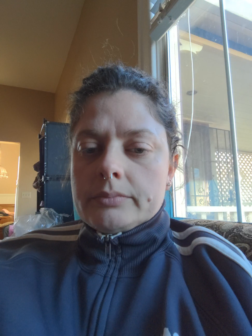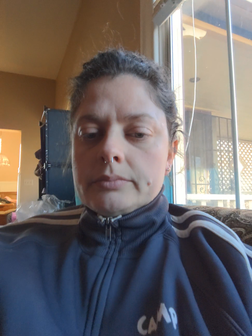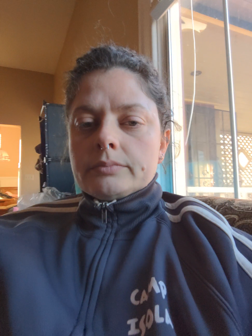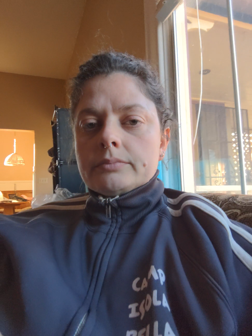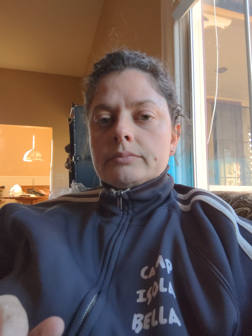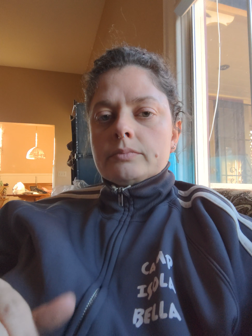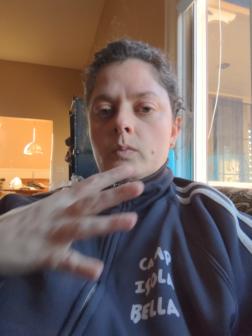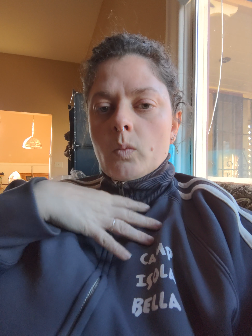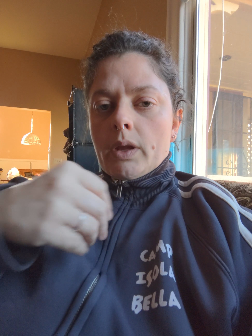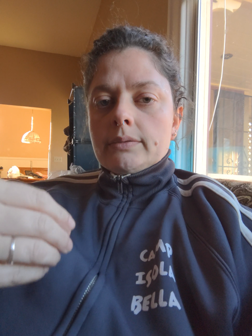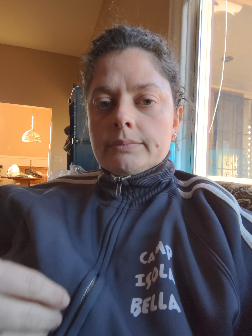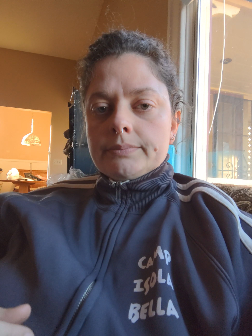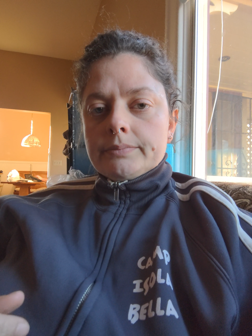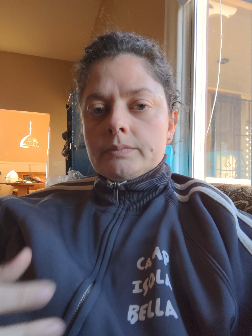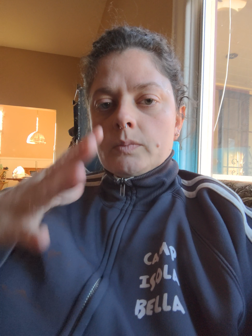white